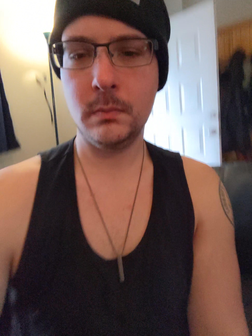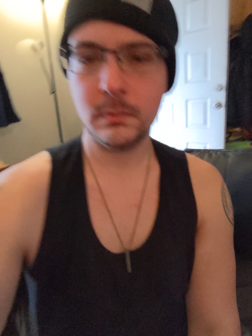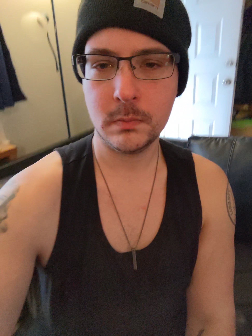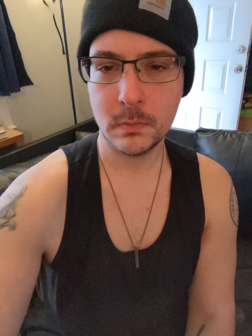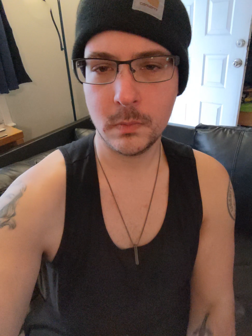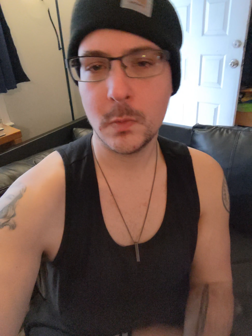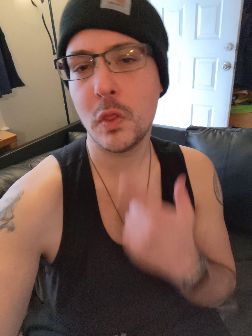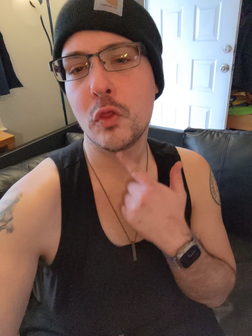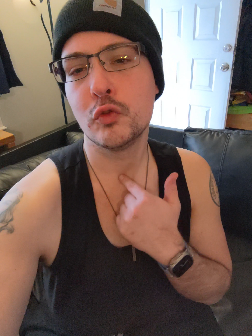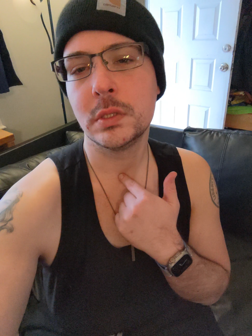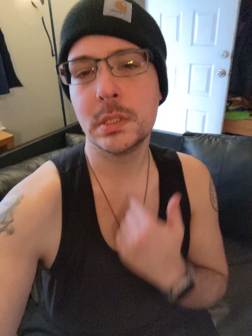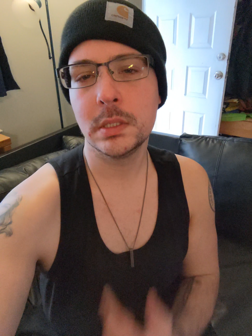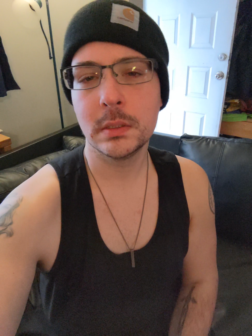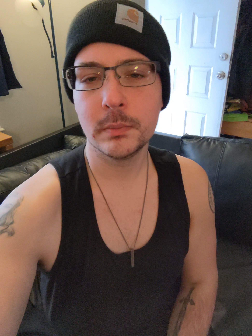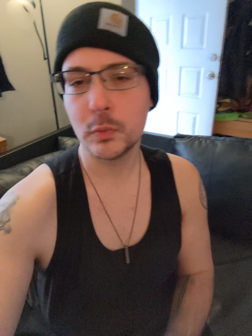thirsty